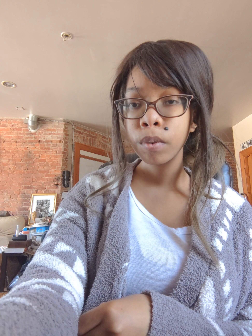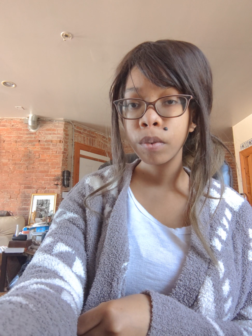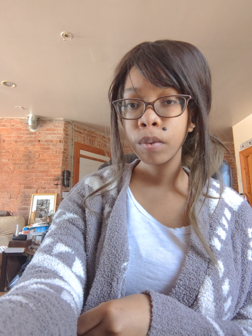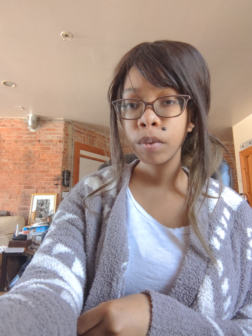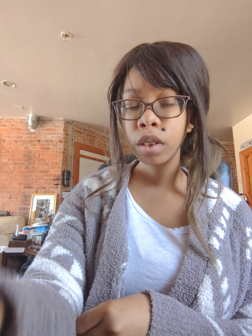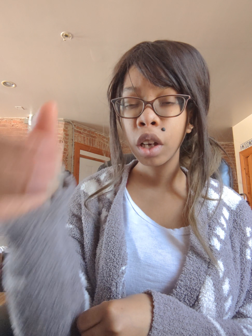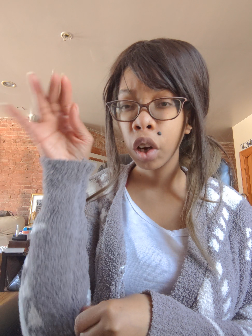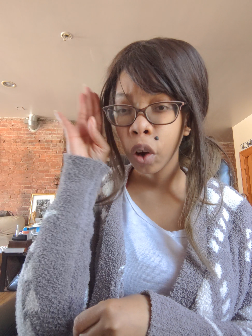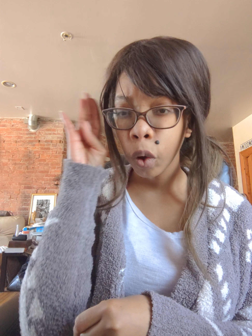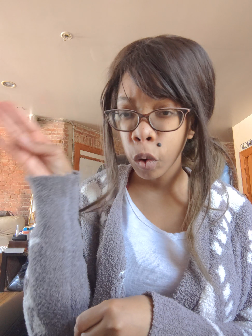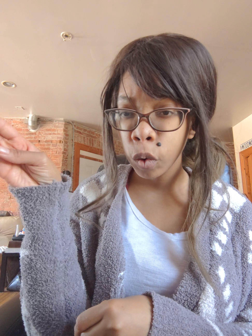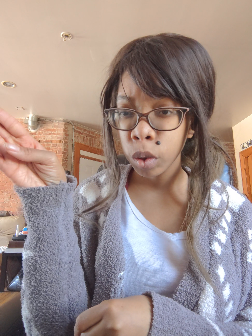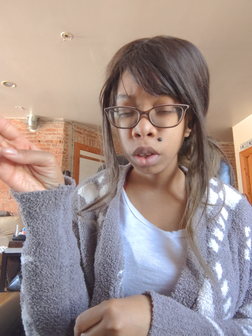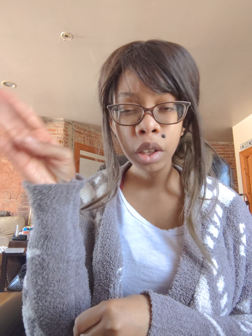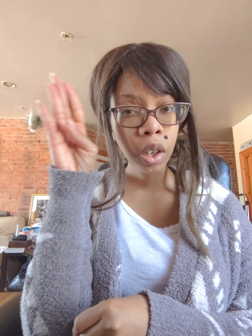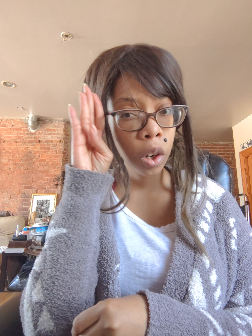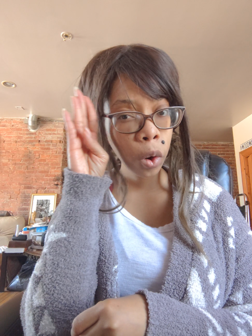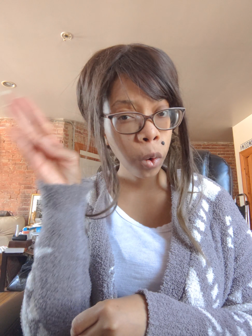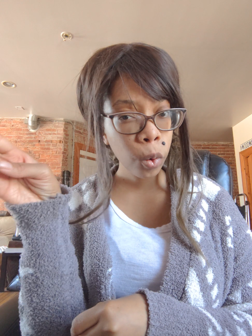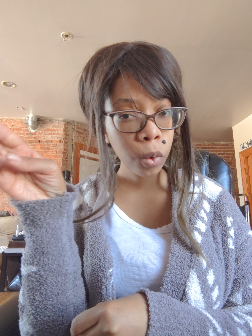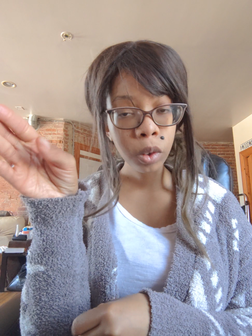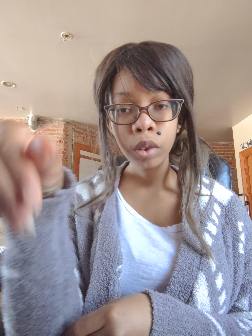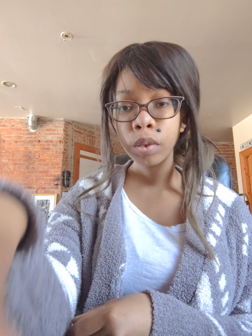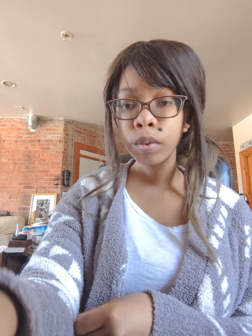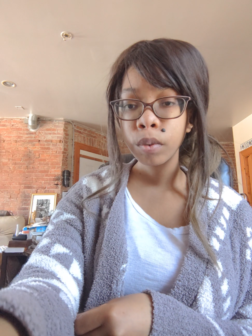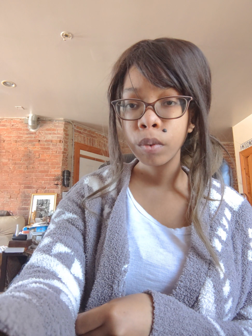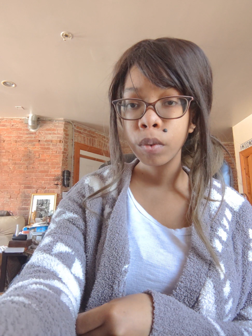hello